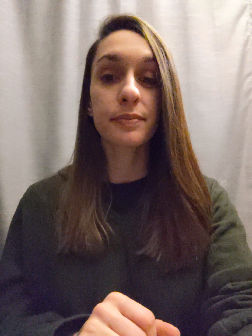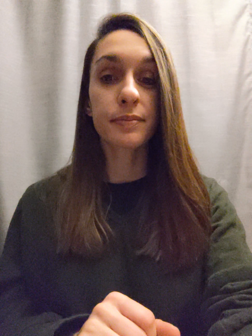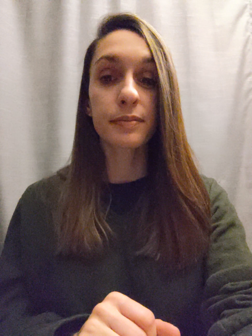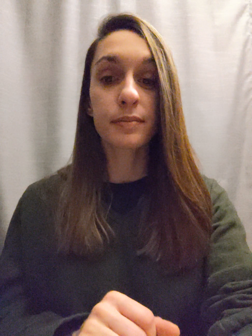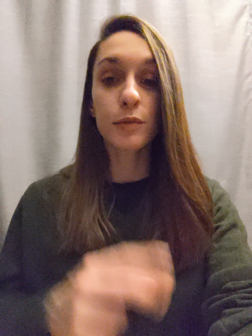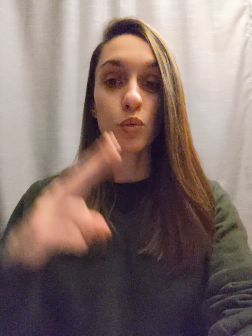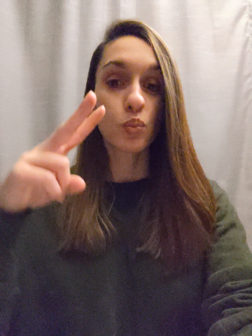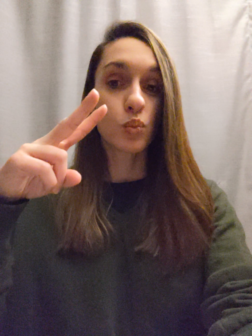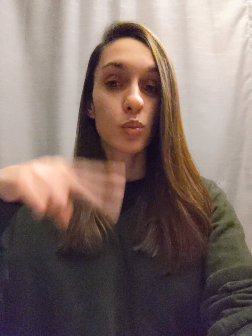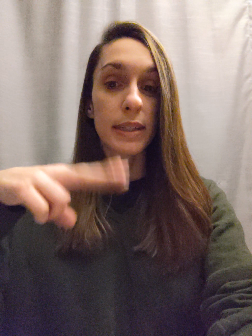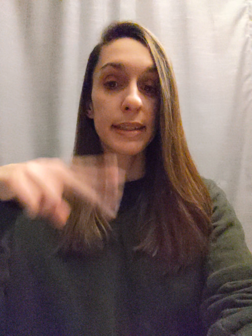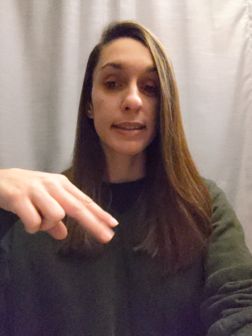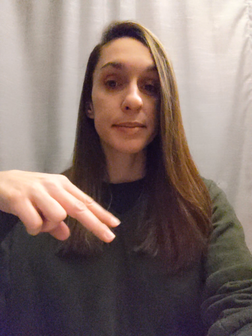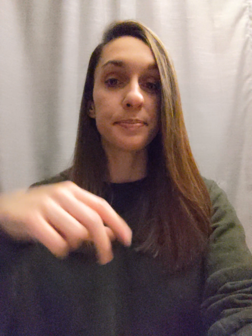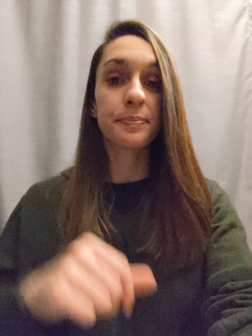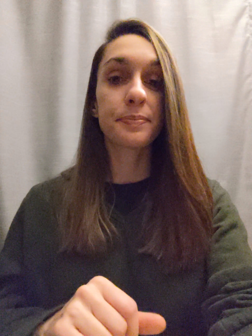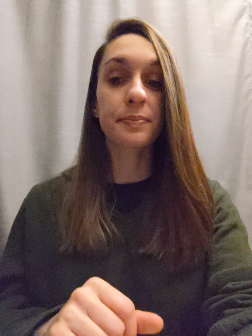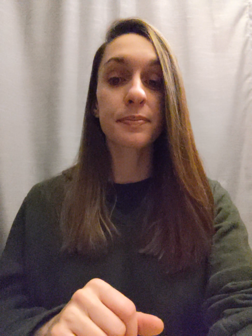read